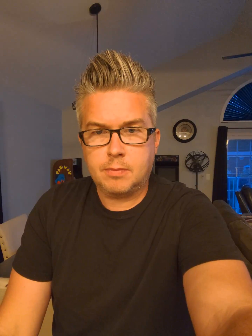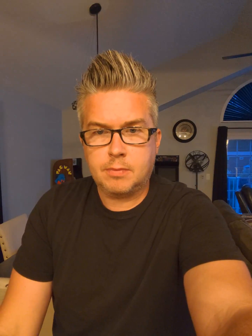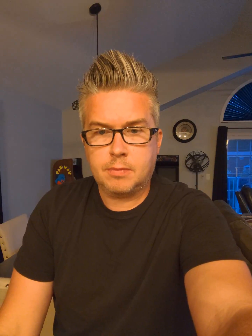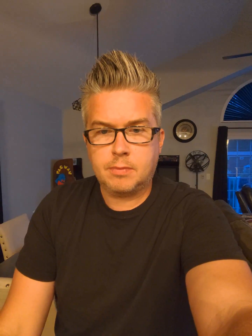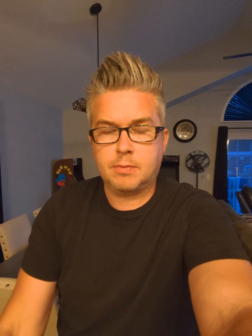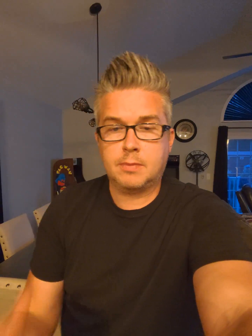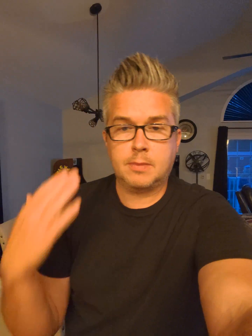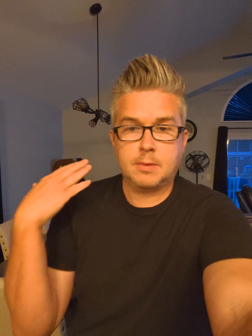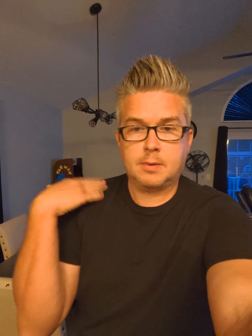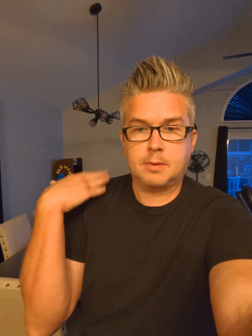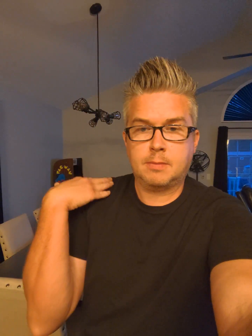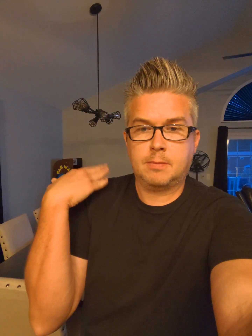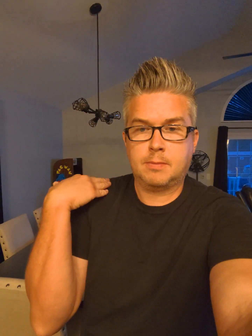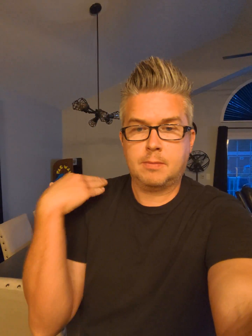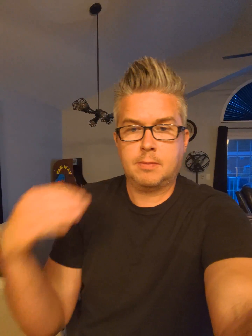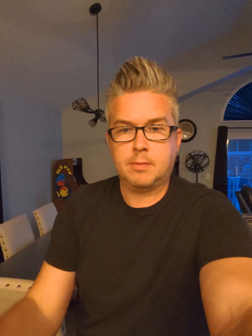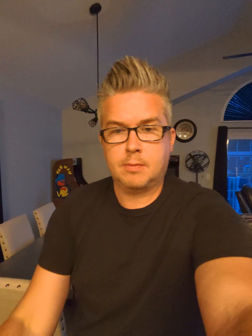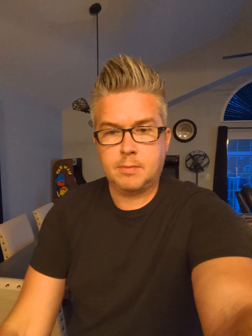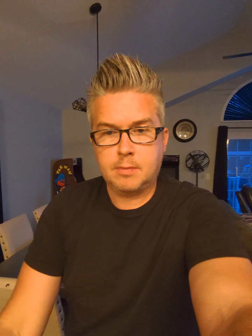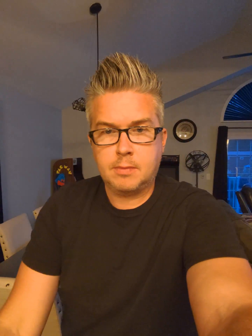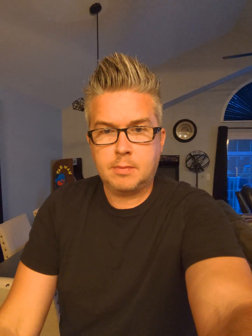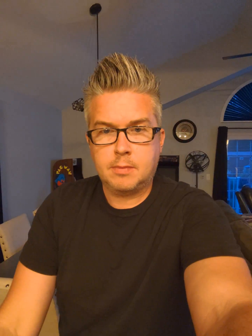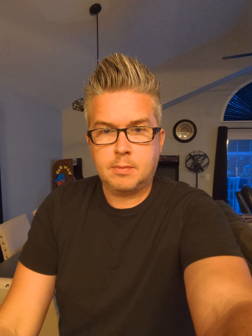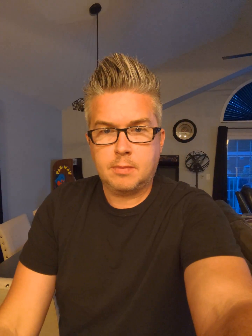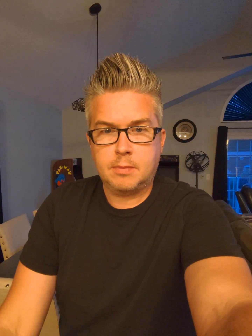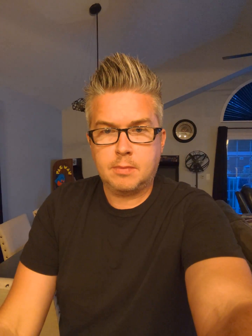shoulder